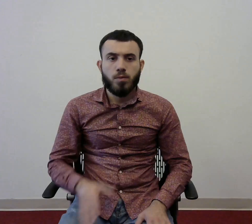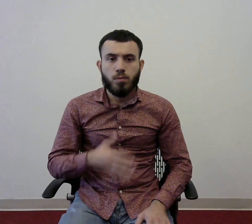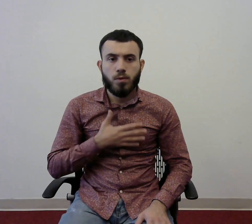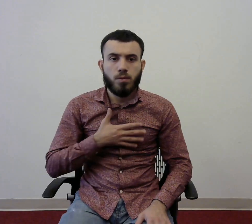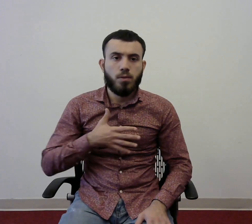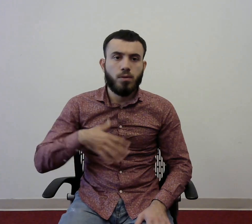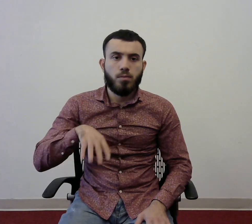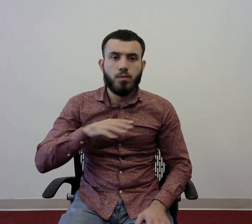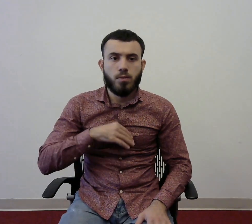biz